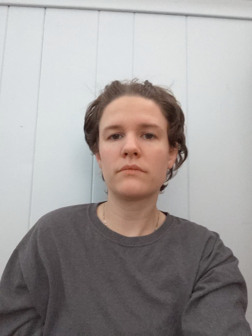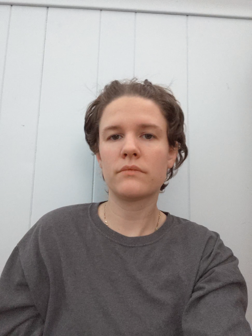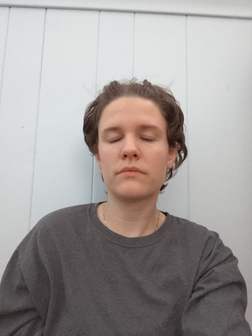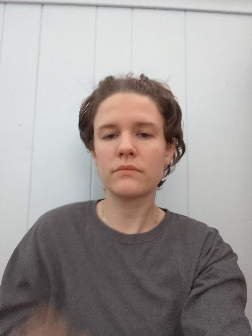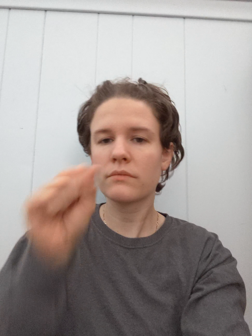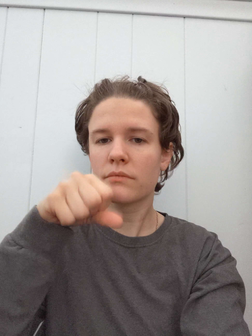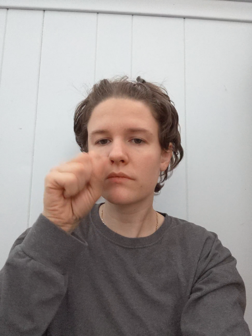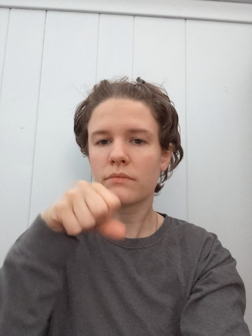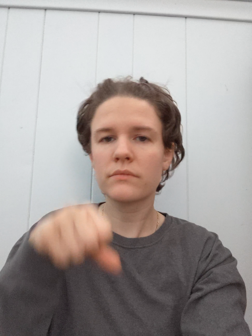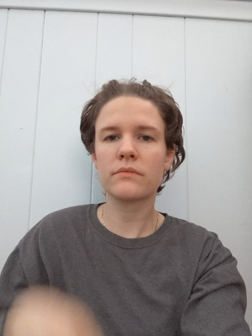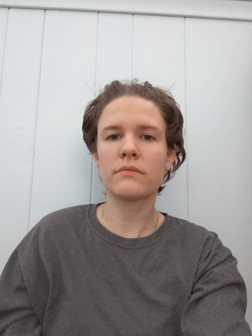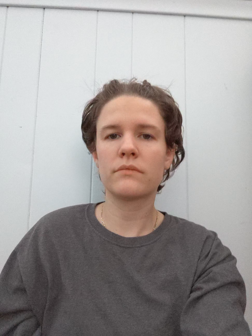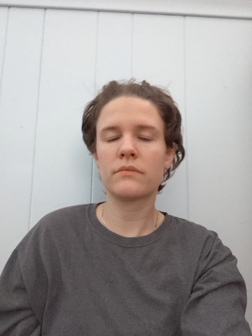carrot